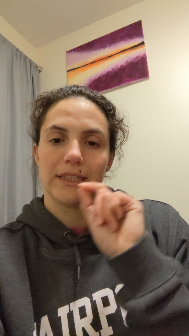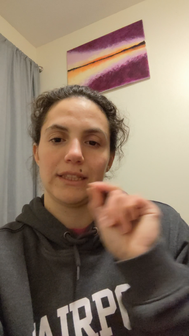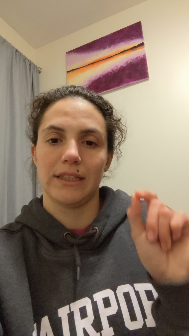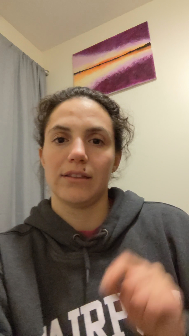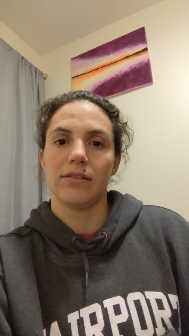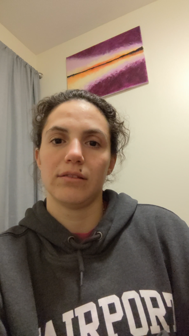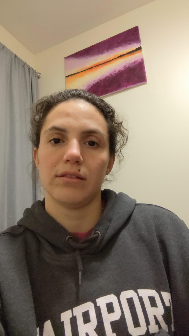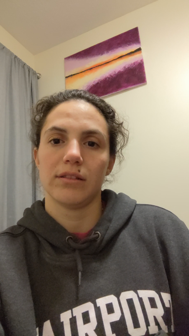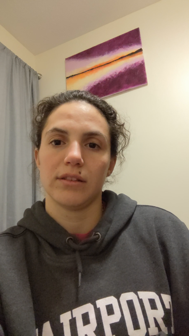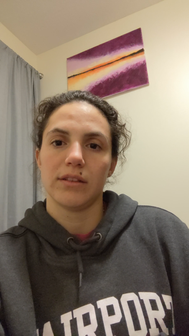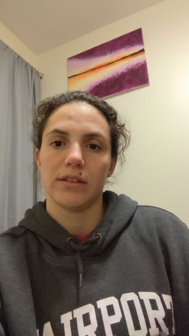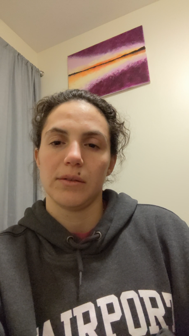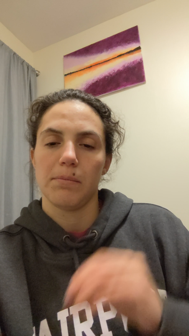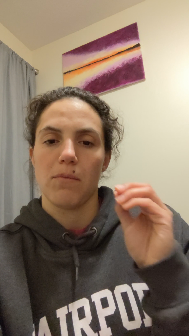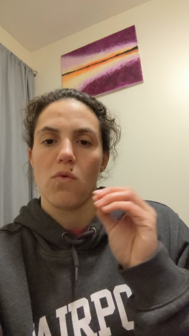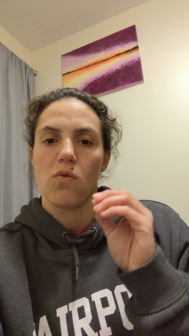more